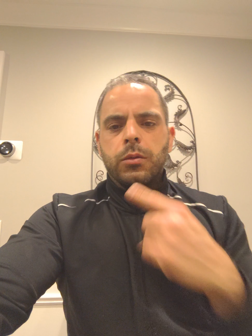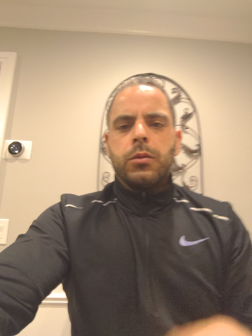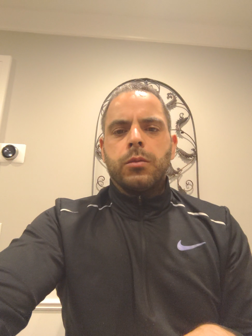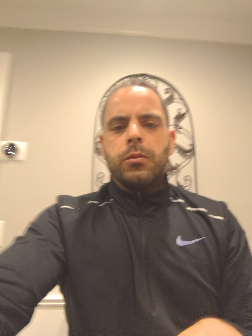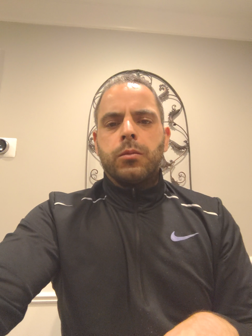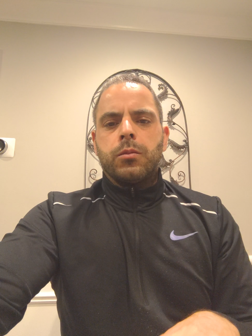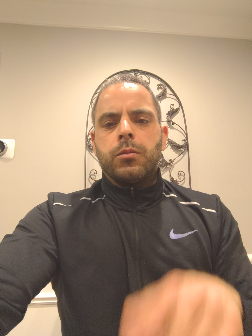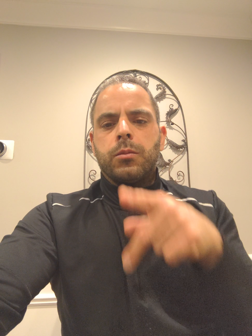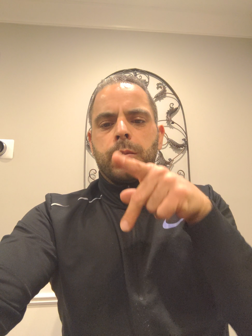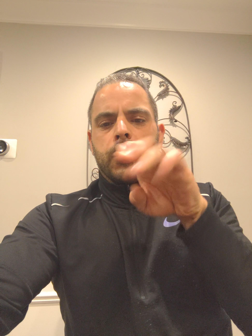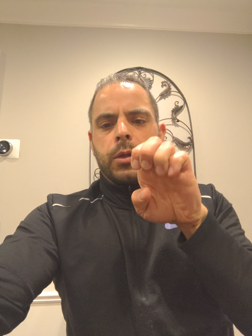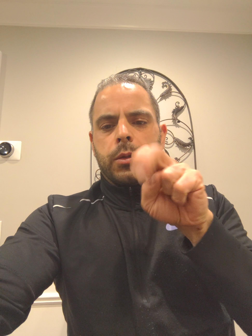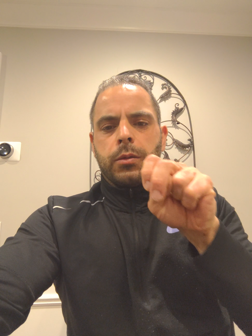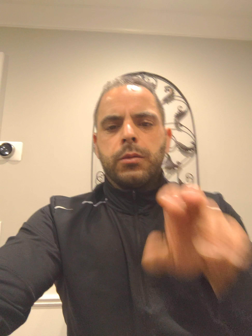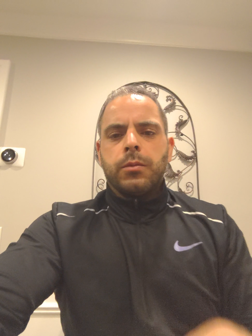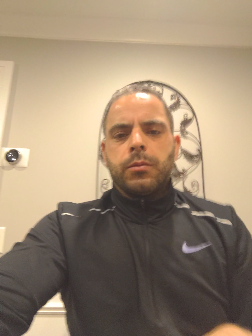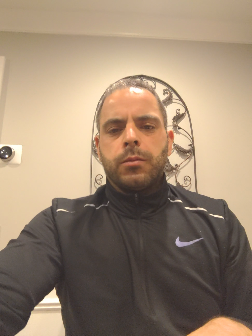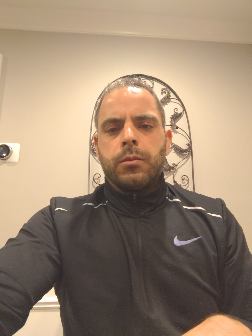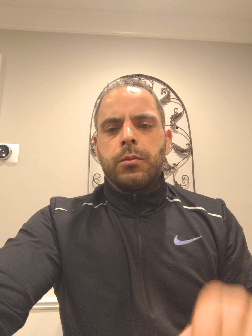pen